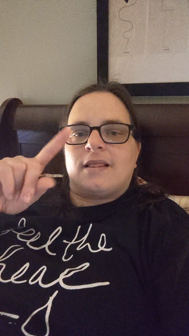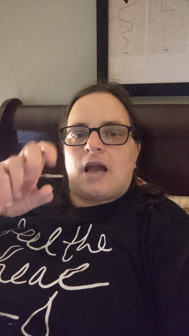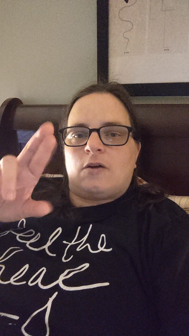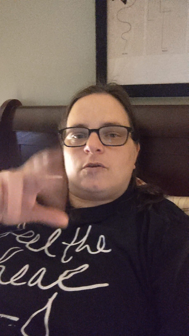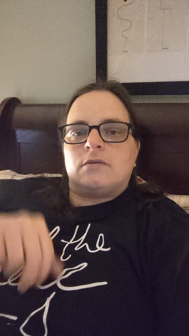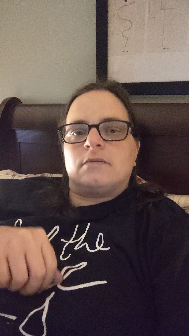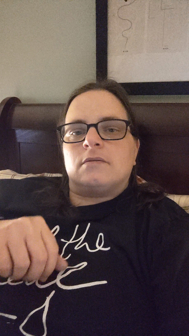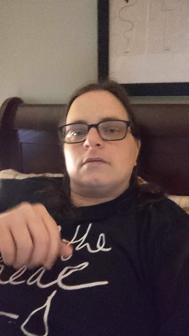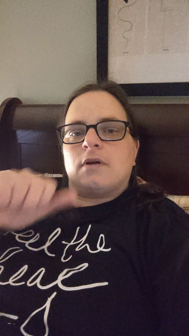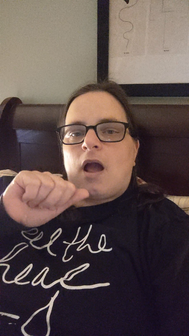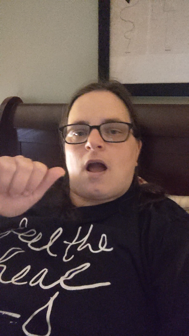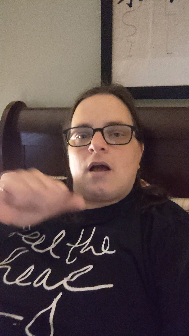a